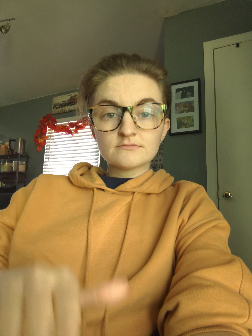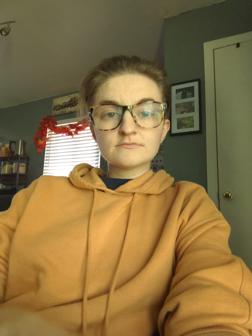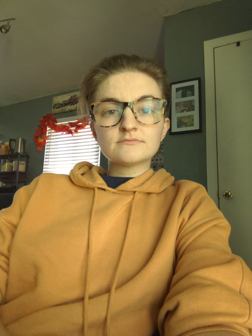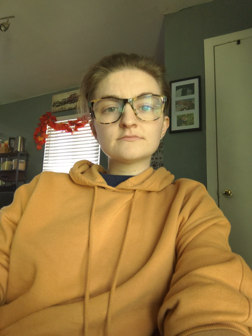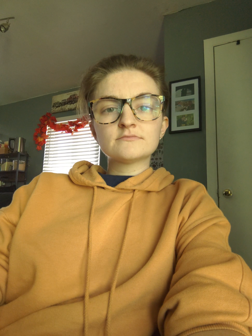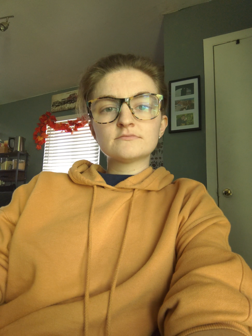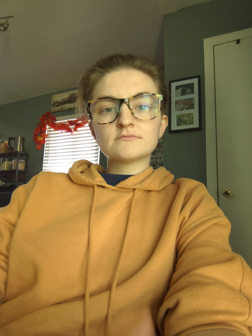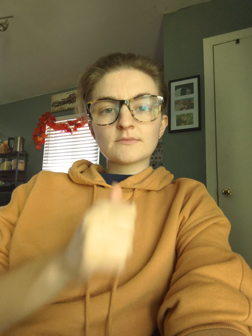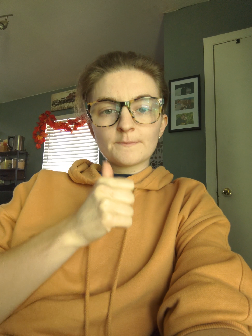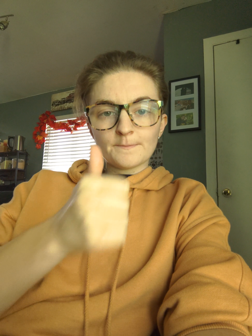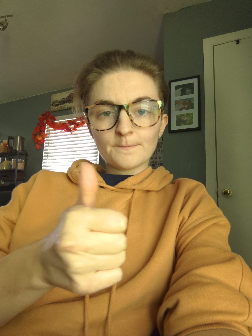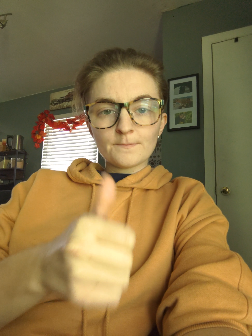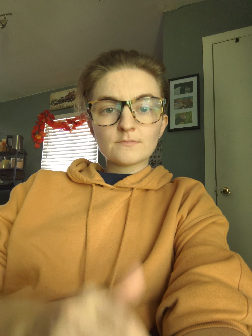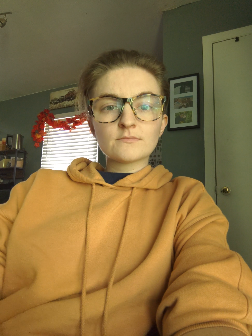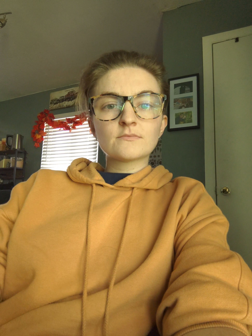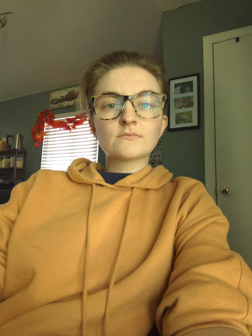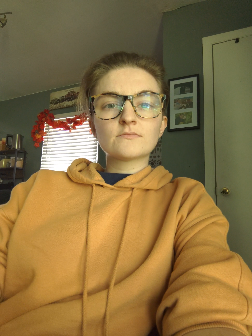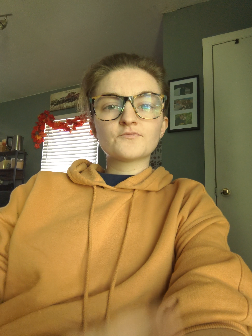help